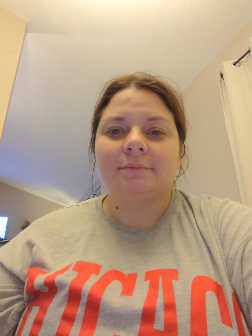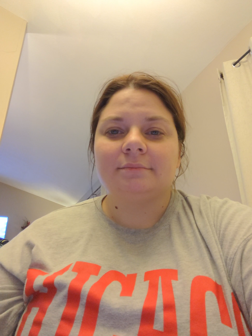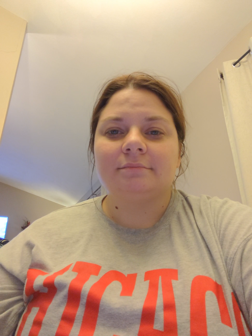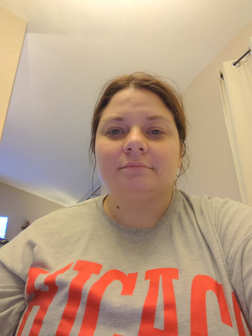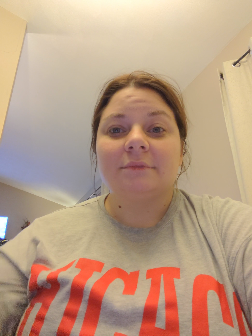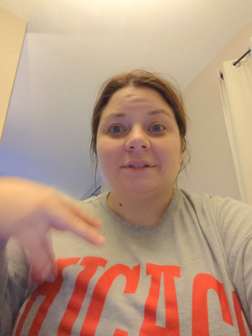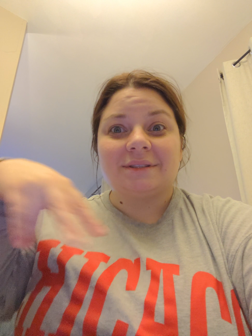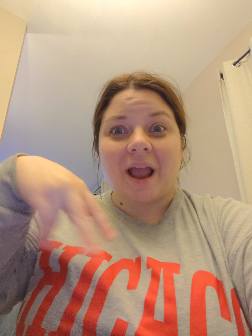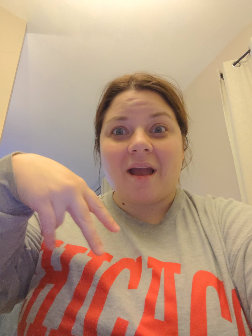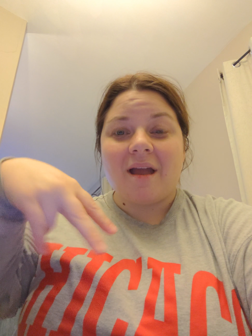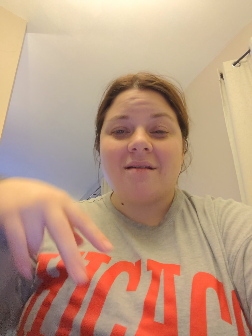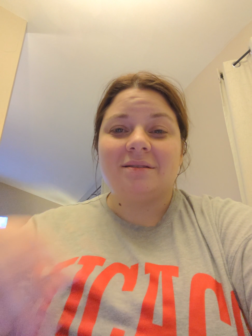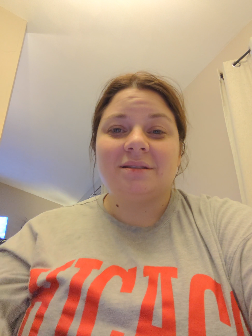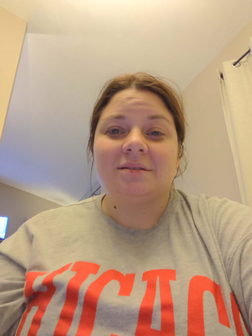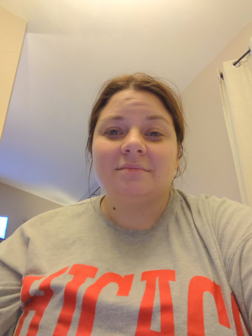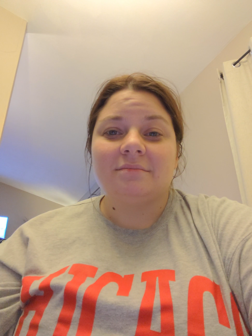dance